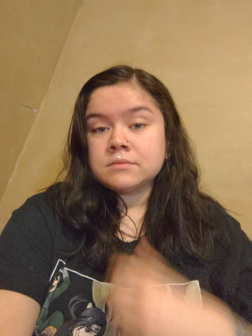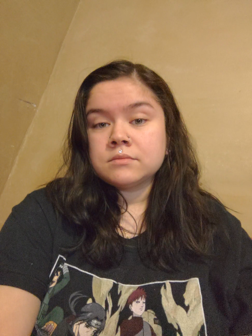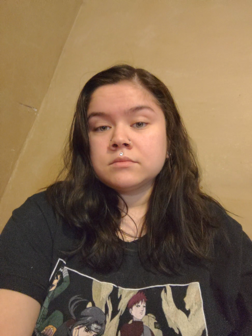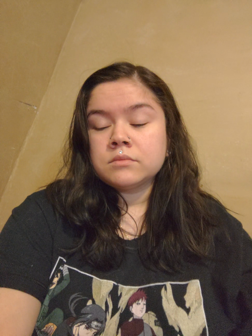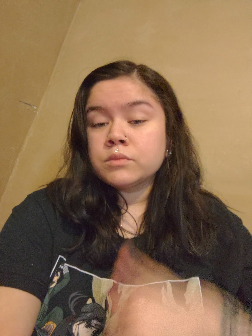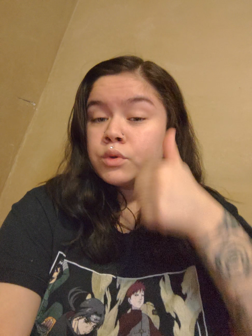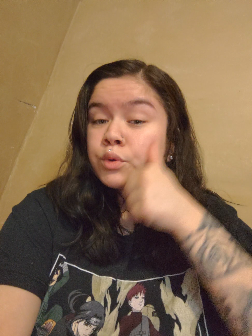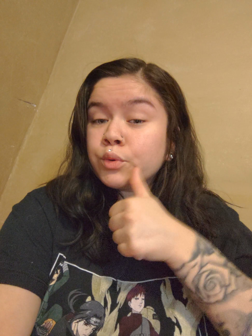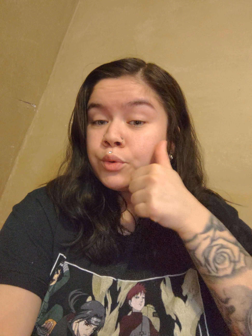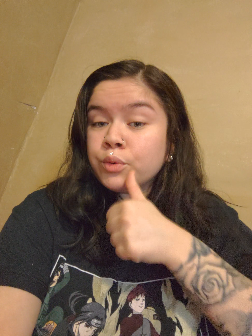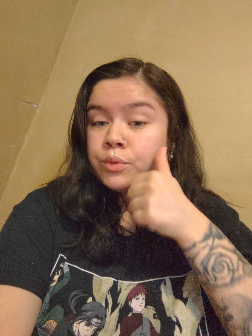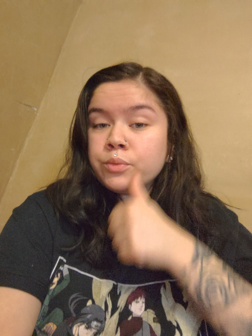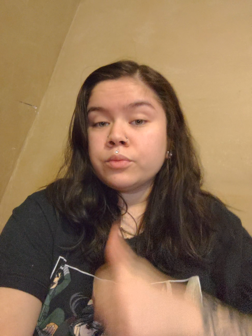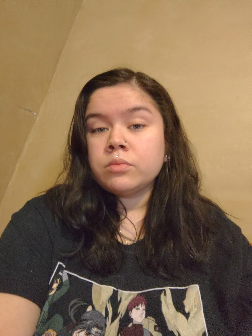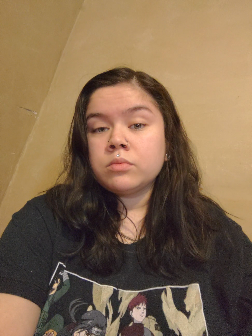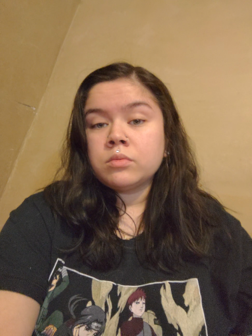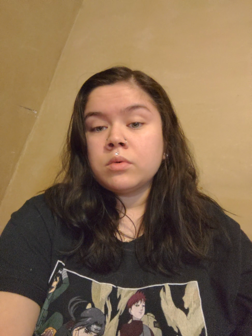girl